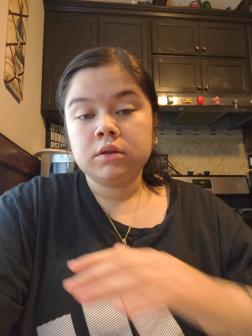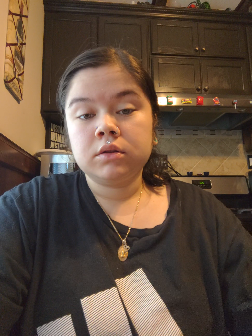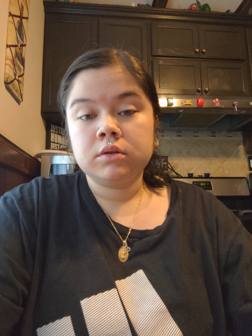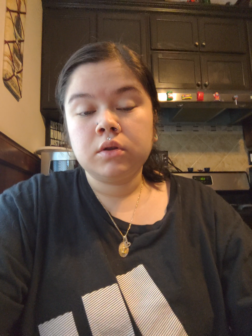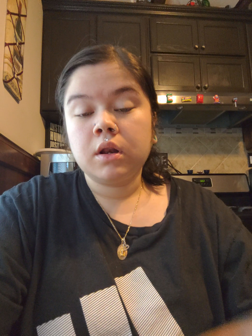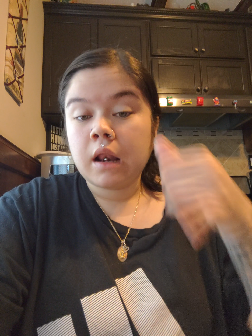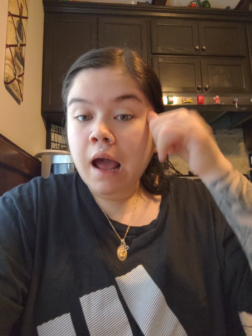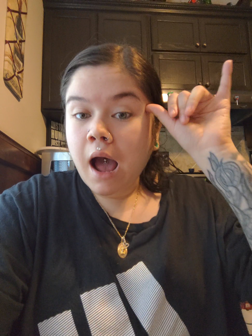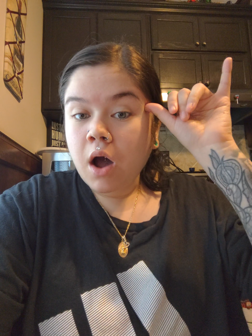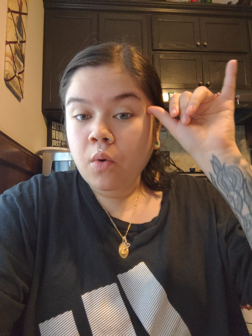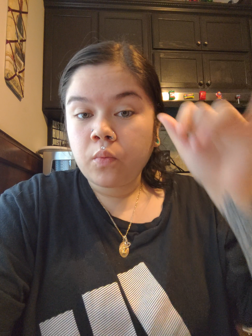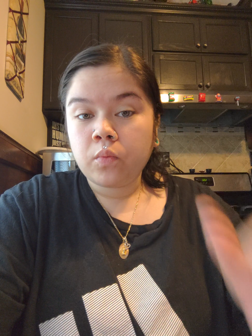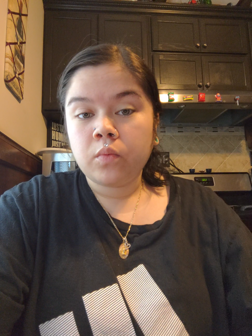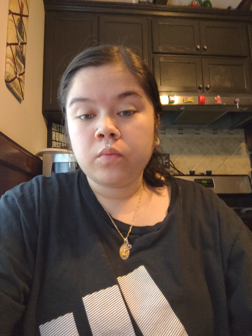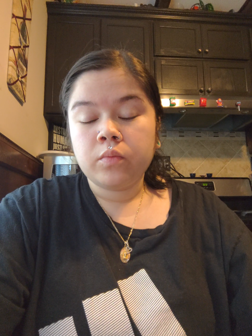cow